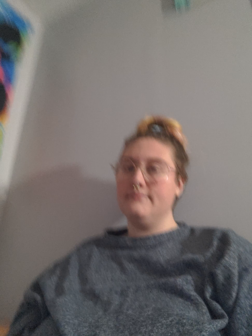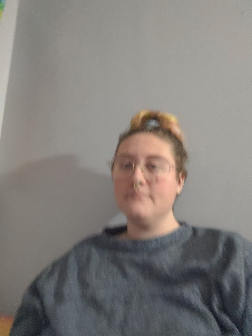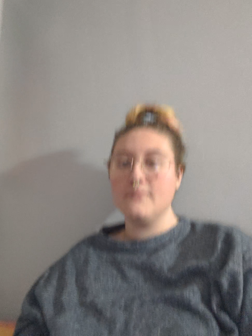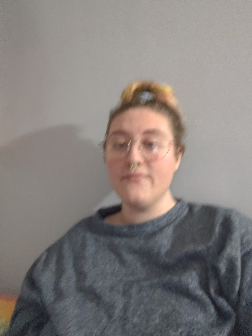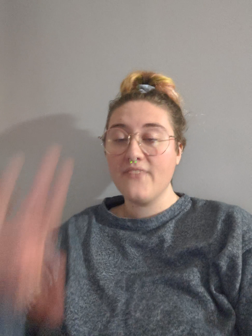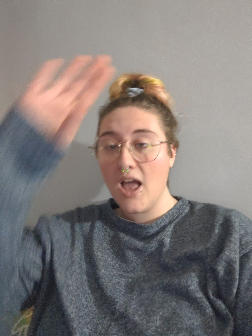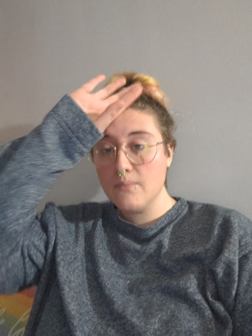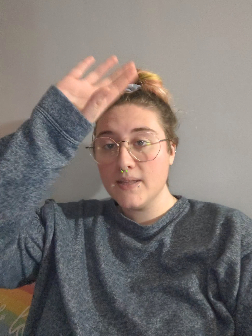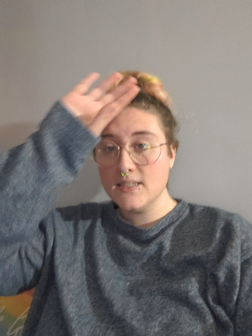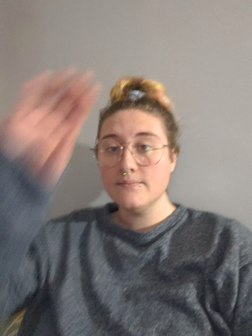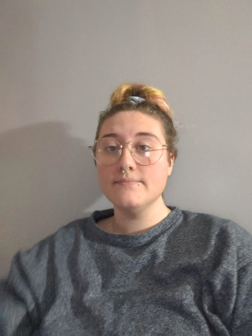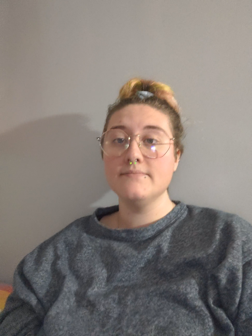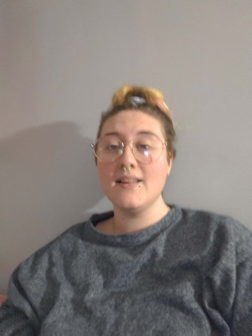fireman